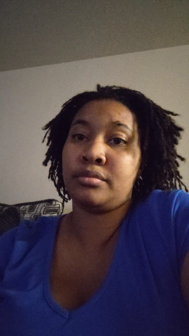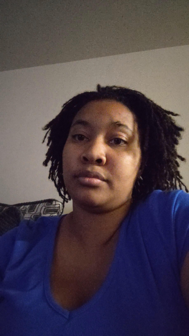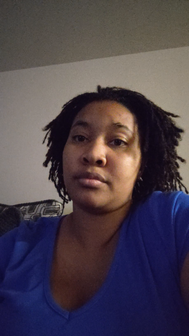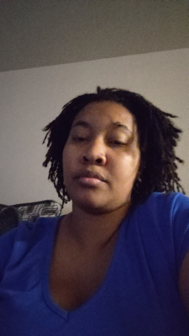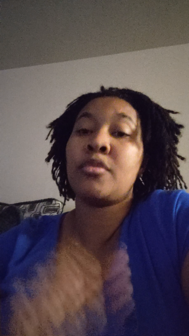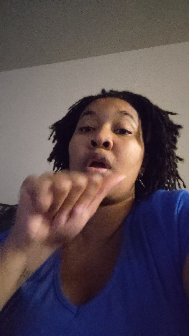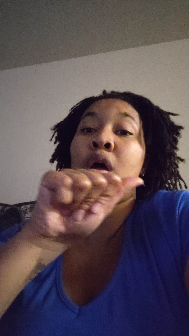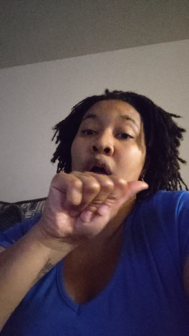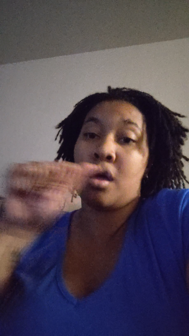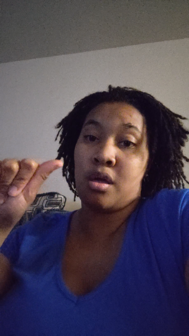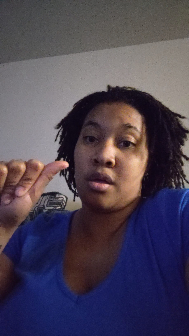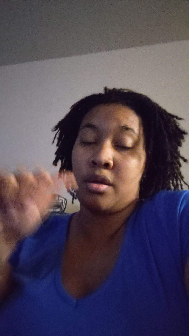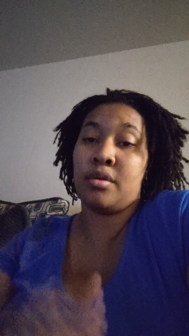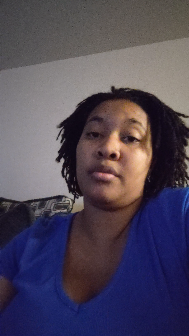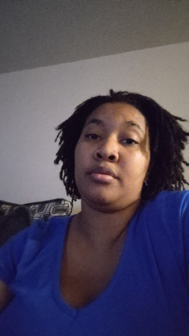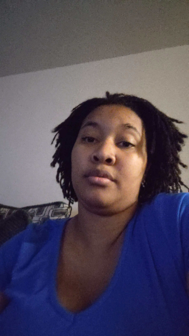a